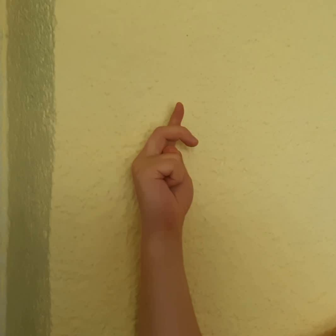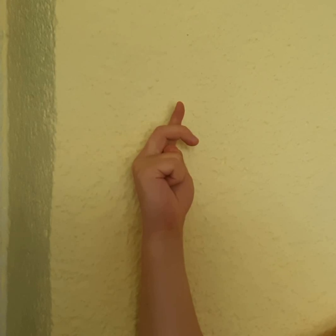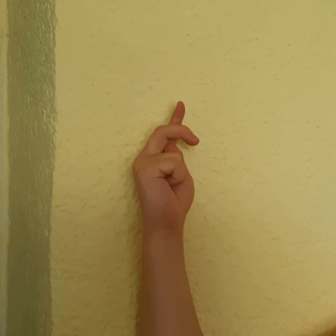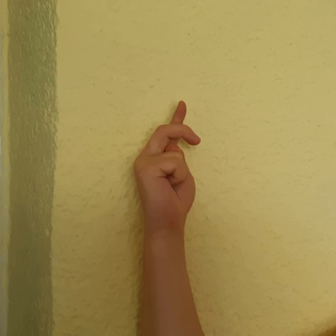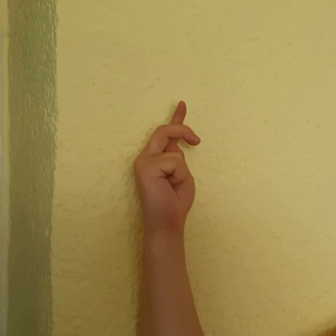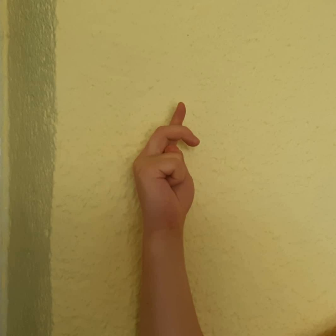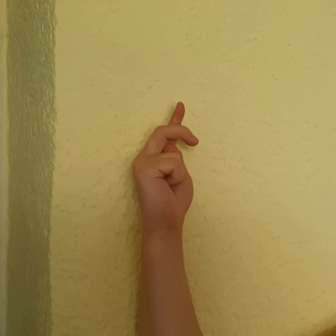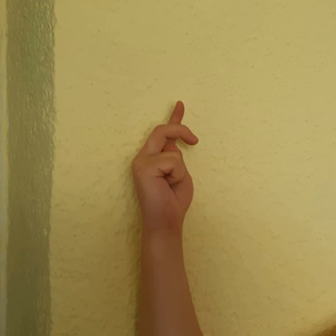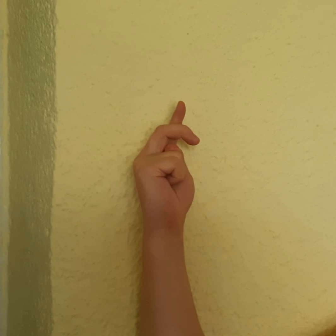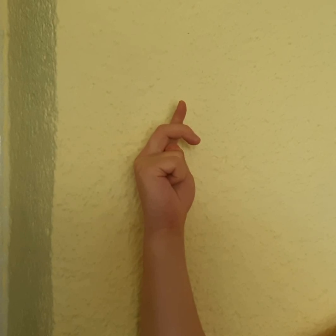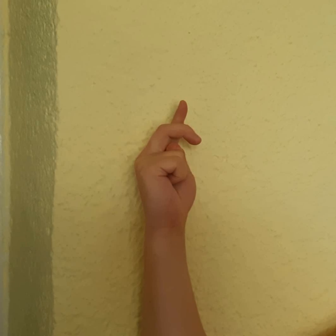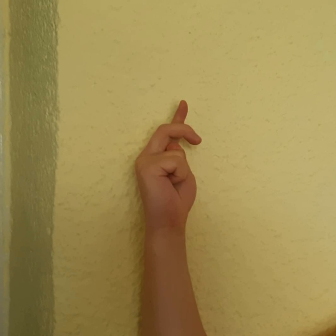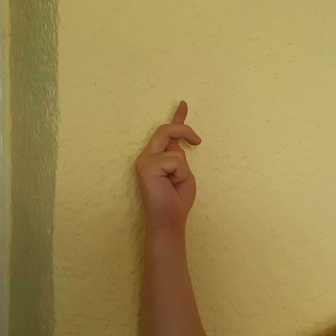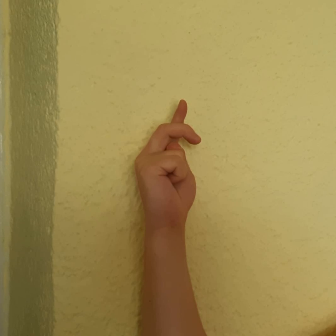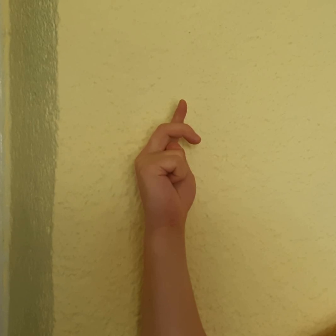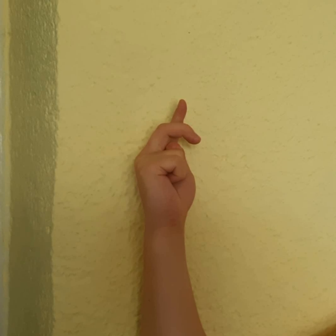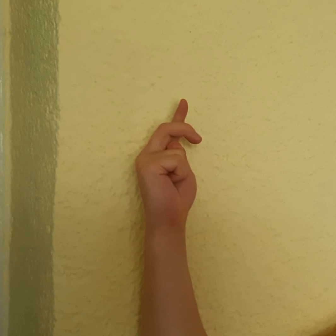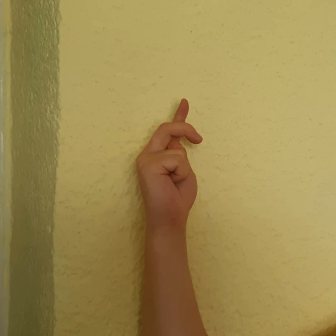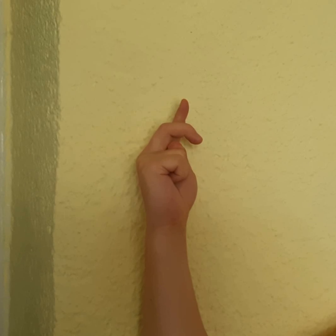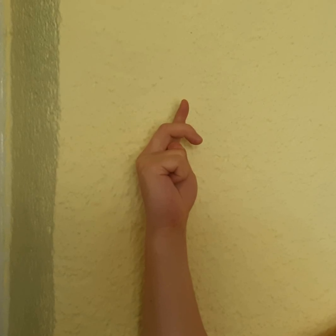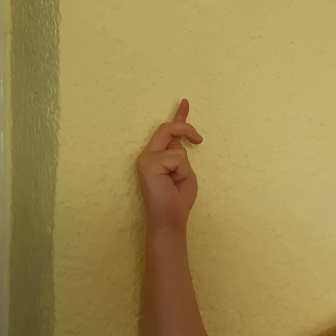Б